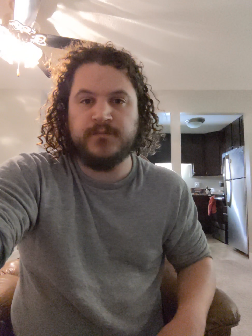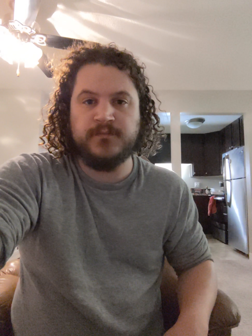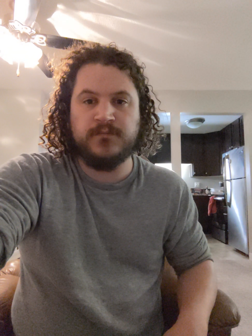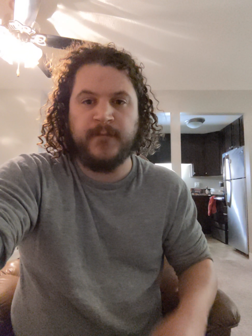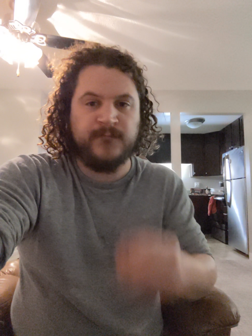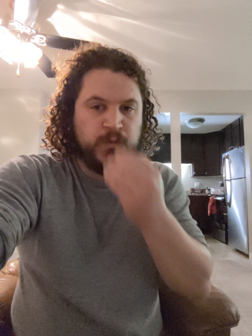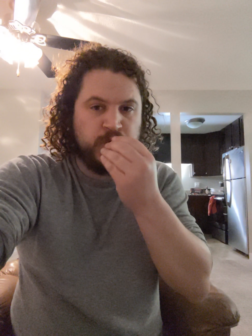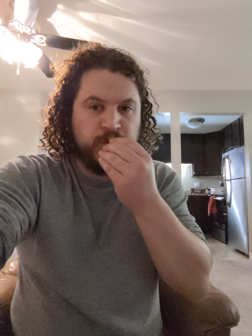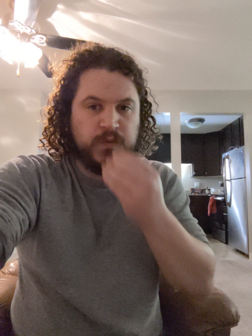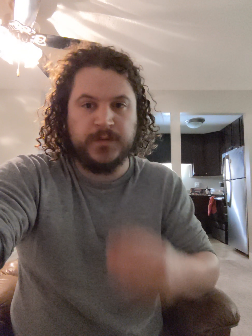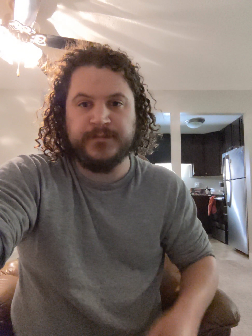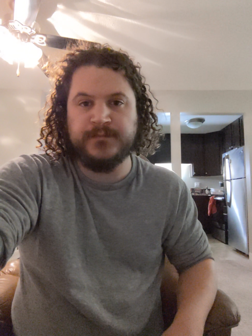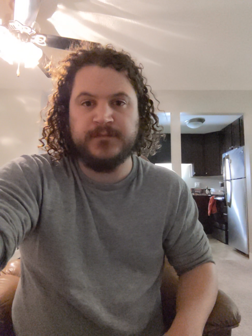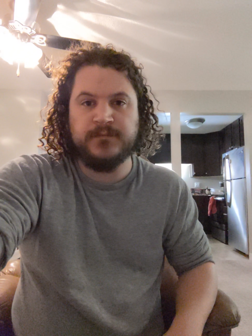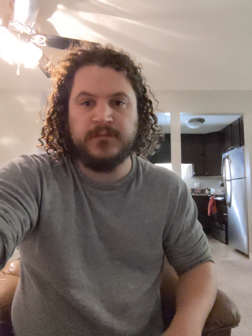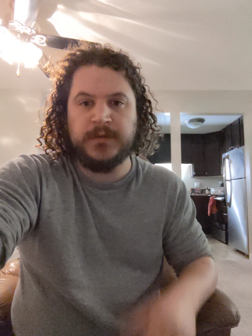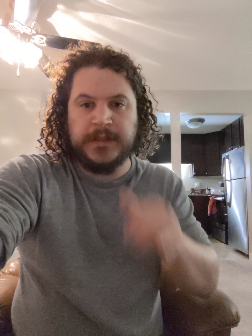food